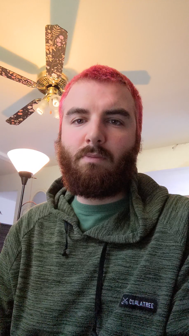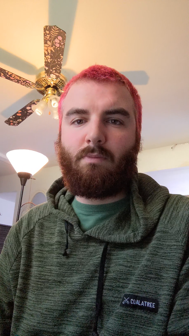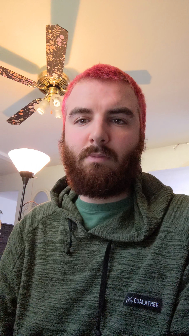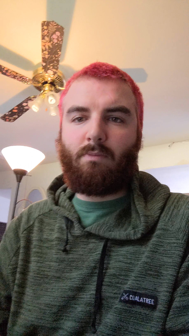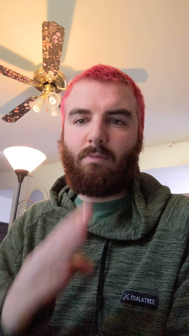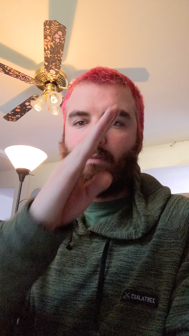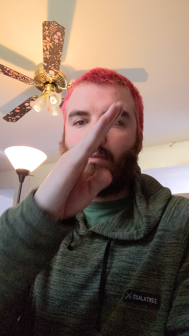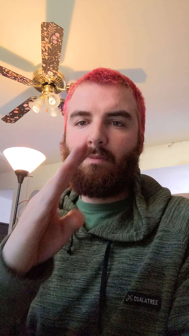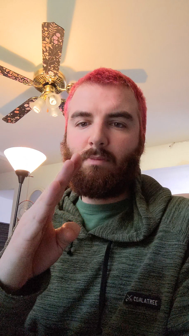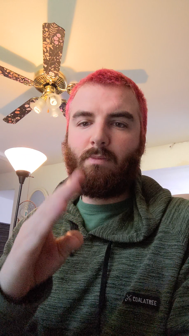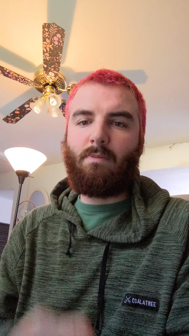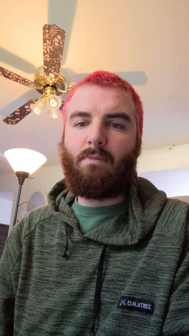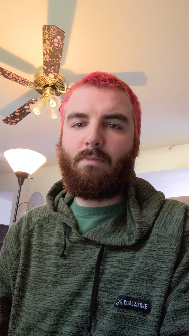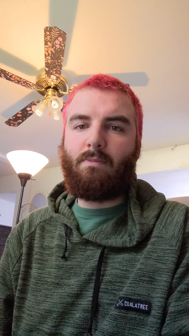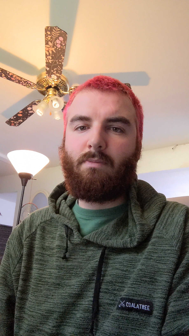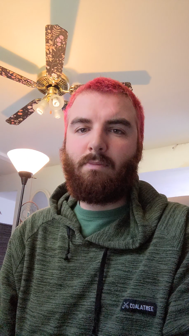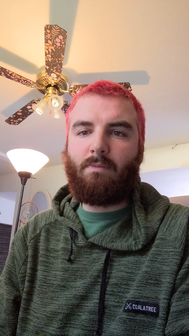roof